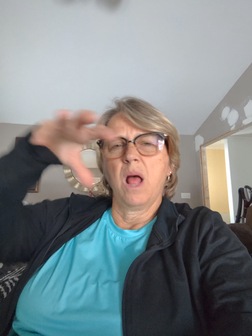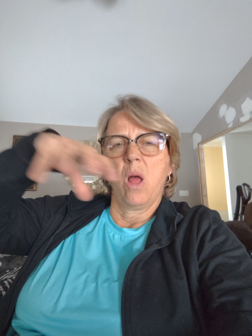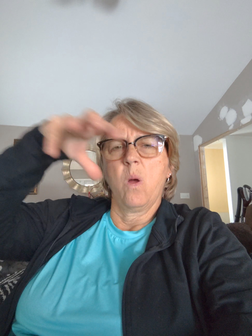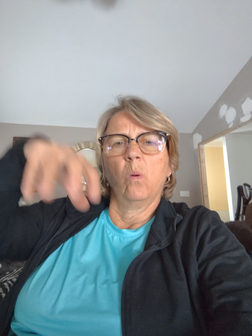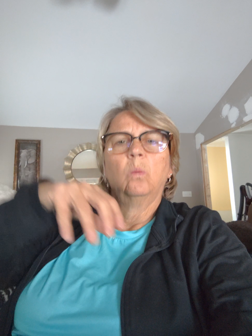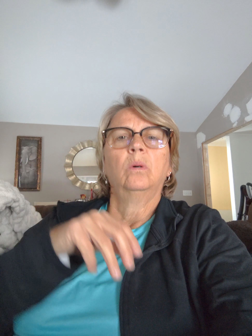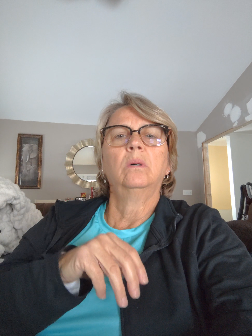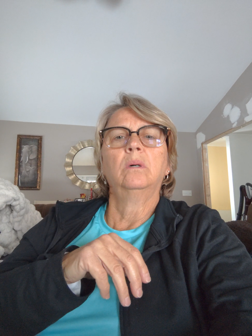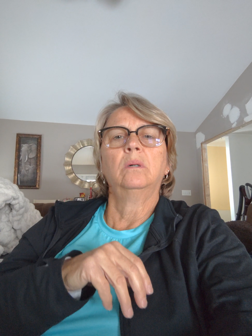cloud